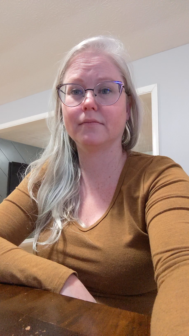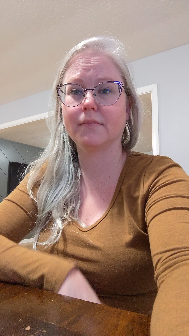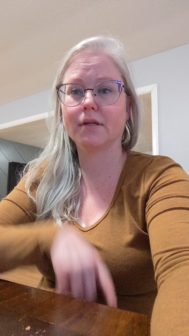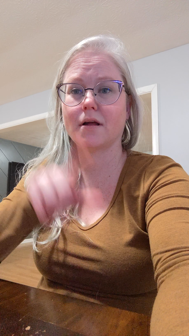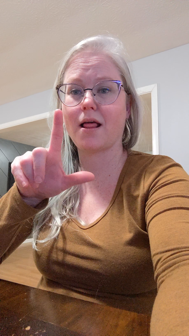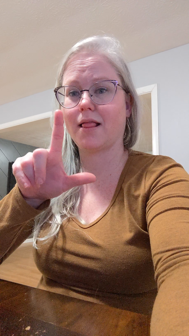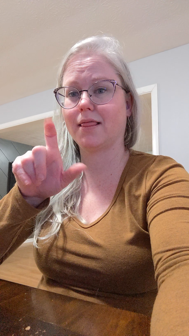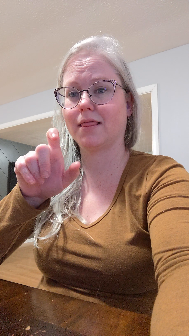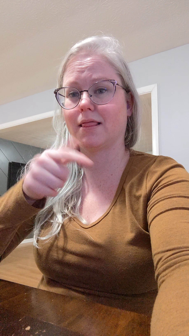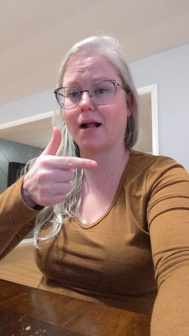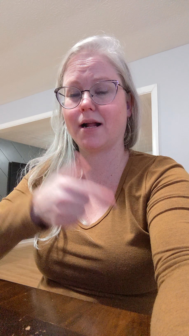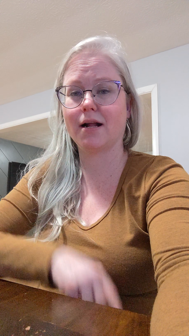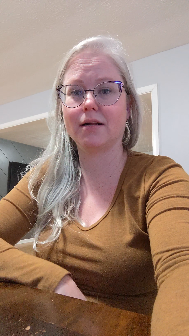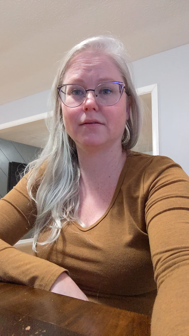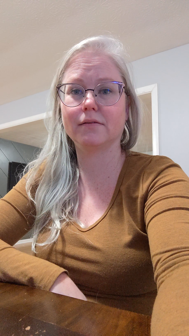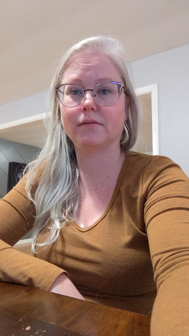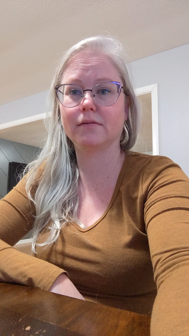leg